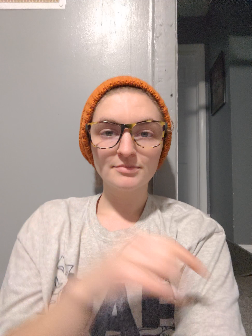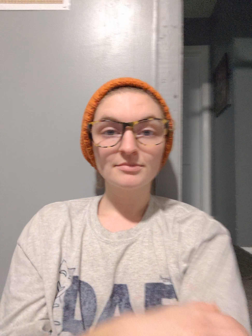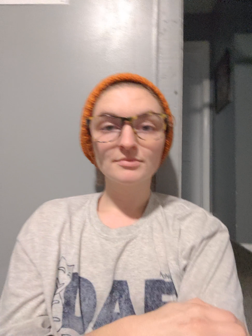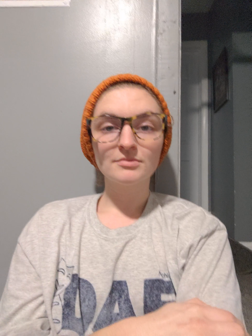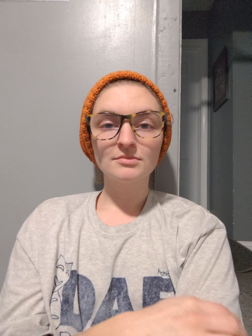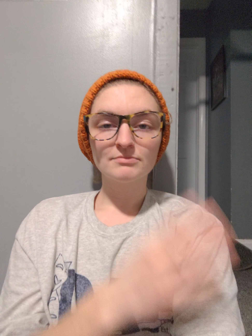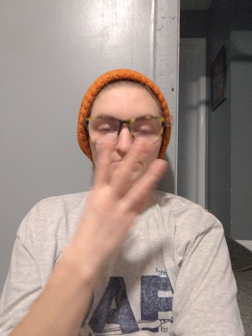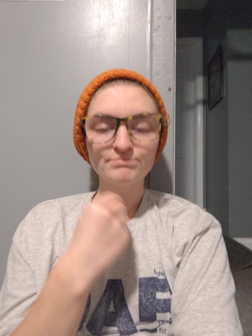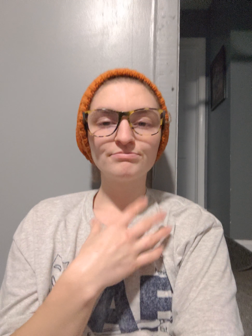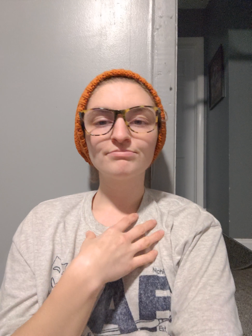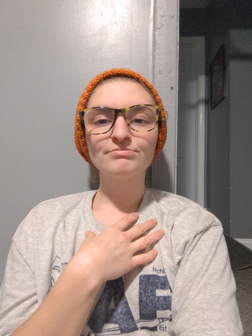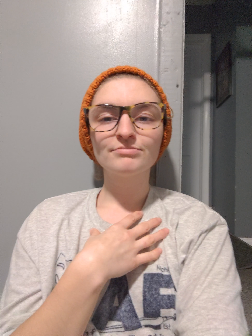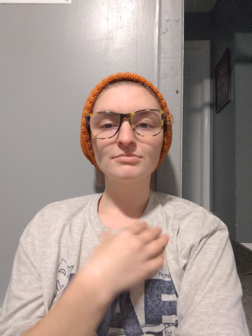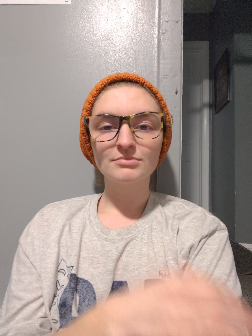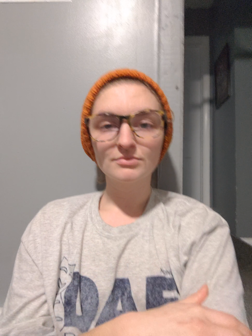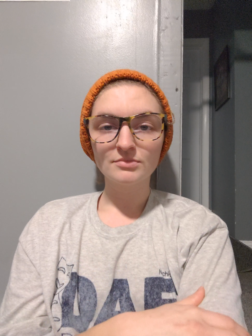nap